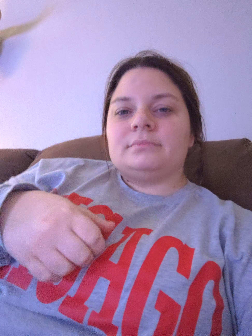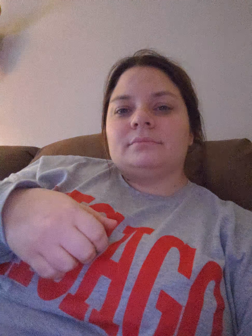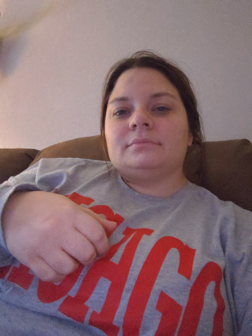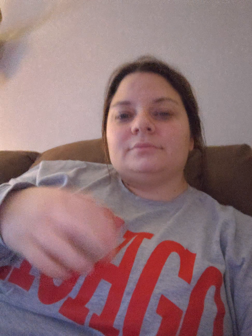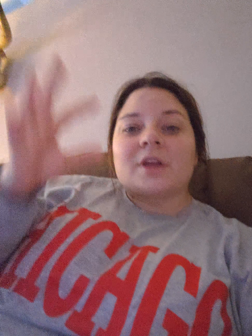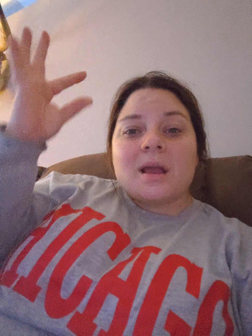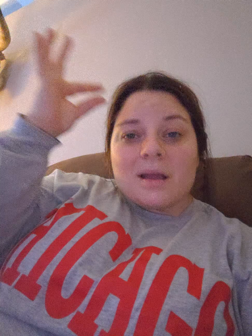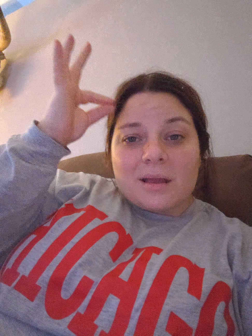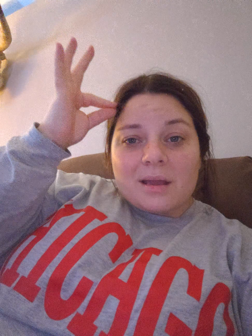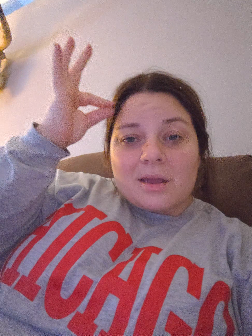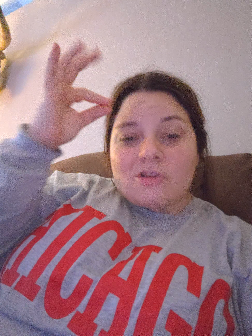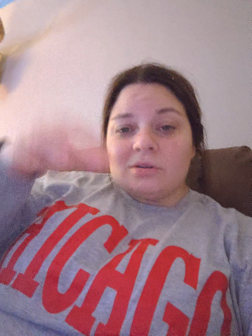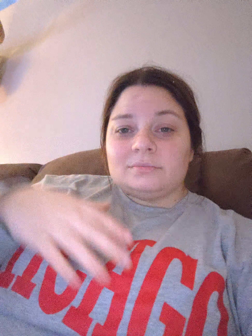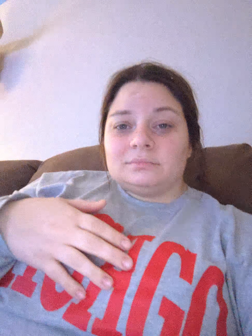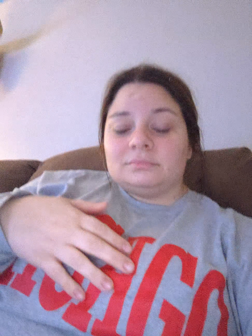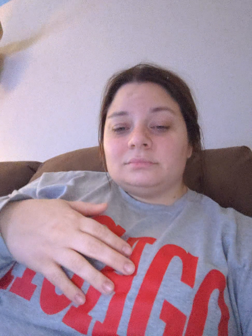hair